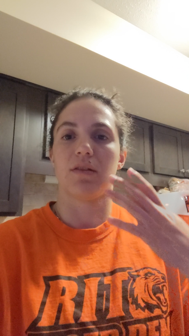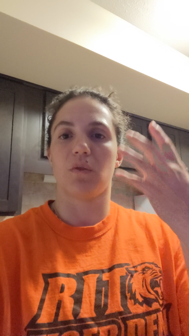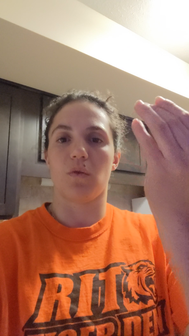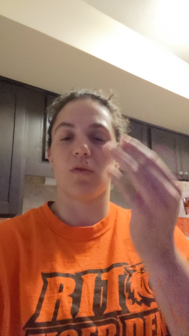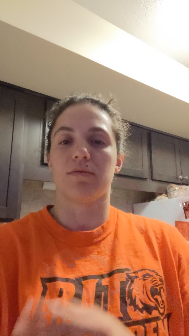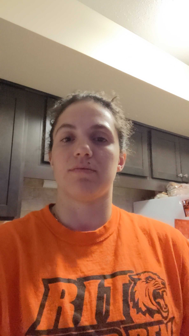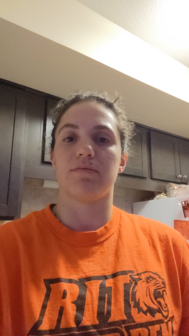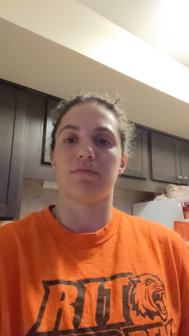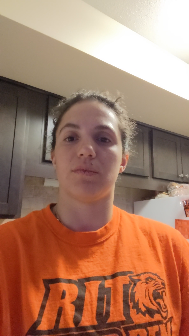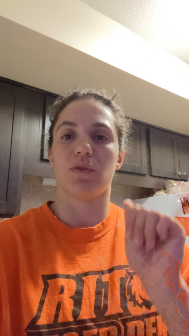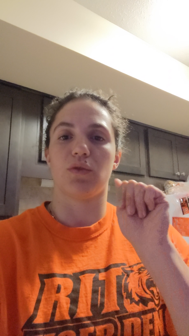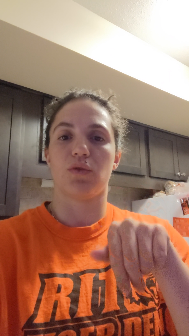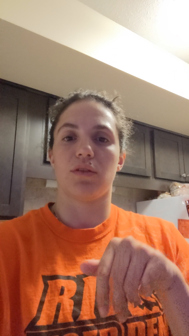could